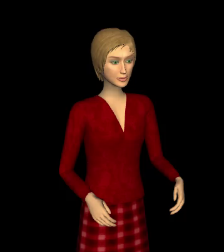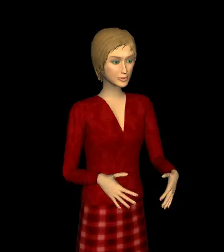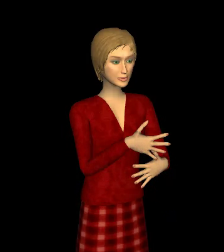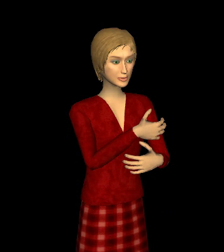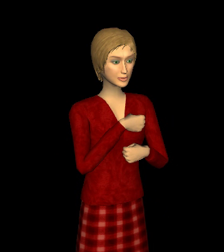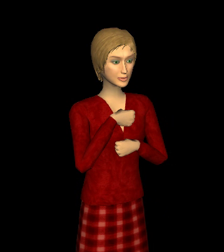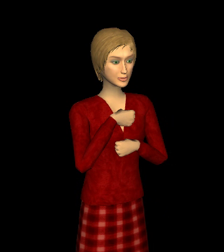يستقبل